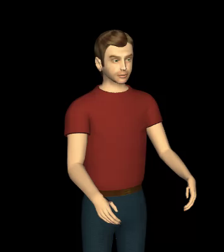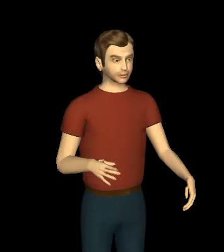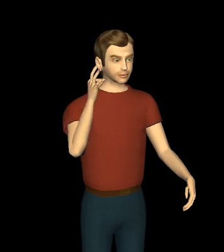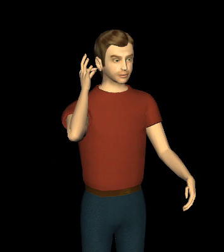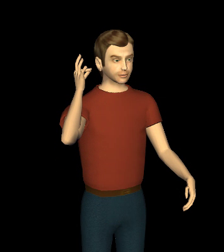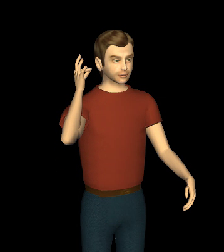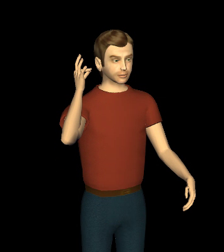صوت